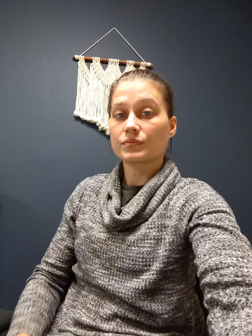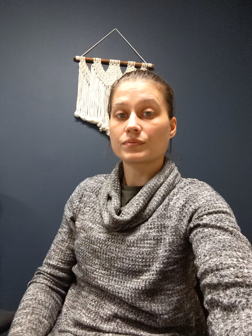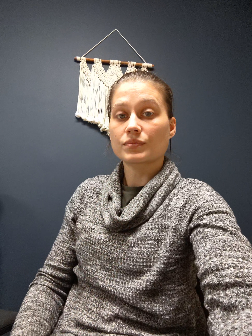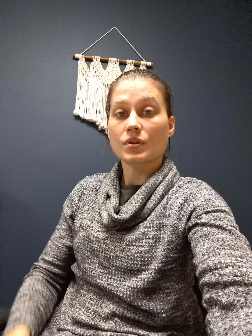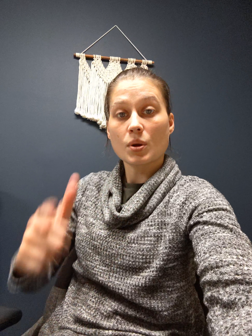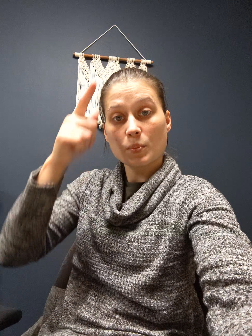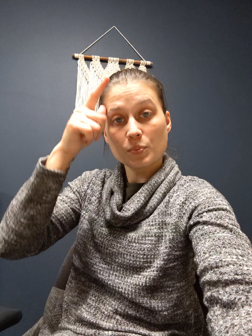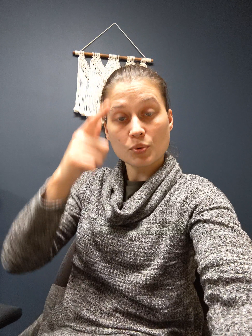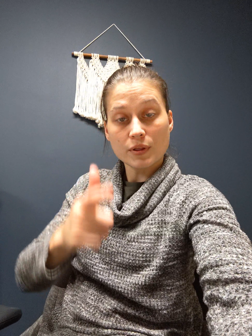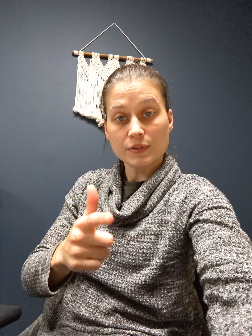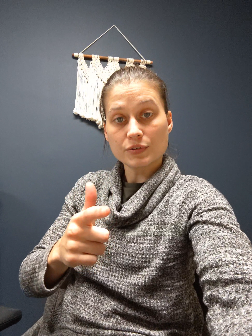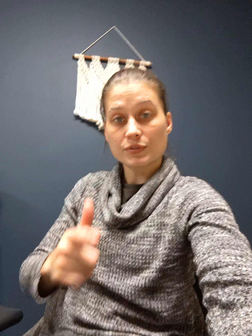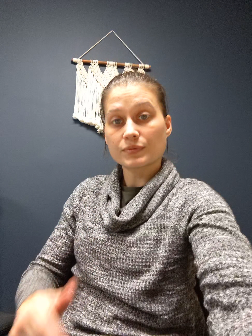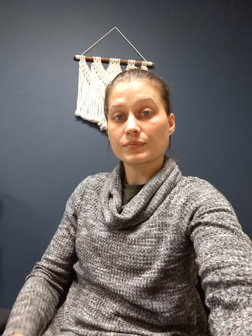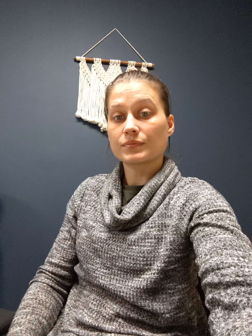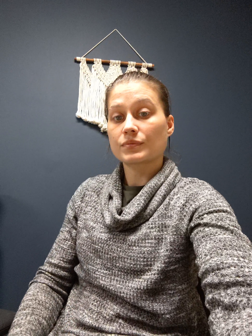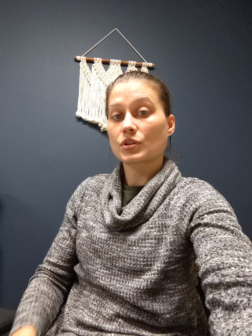brother